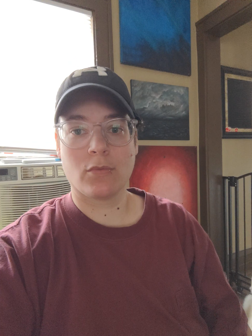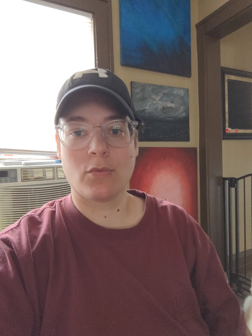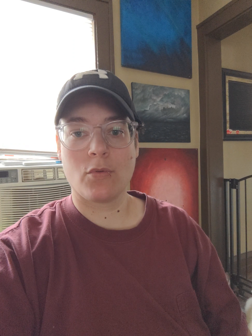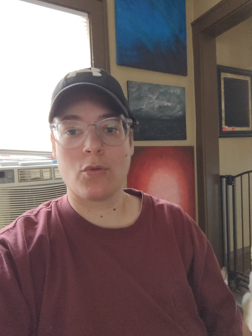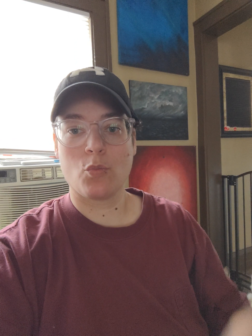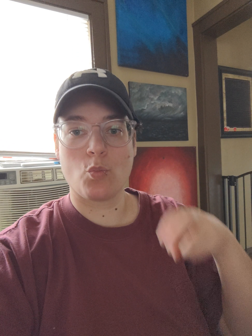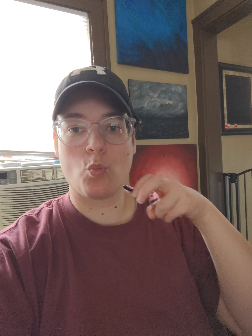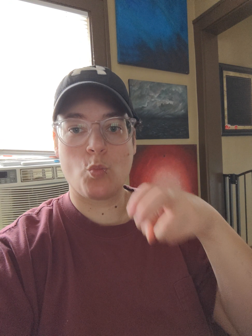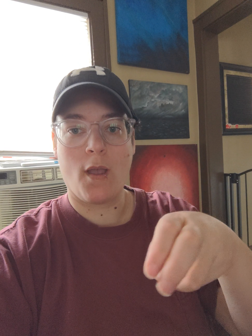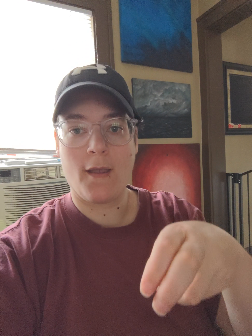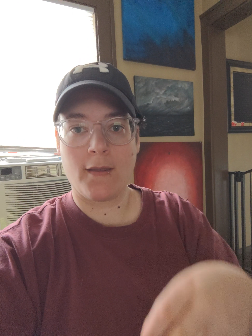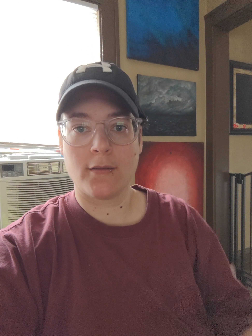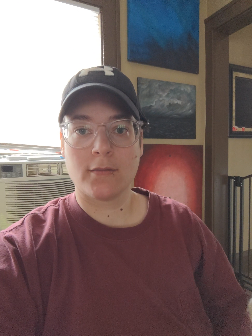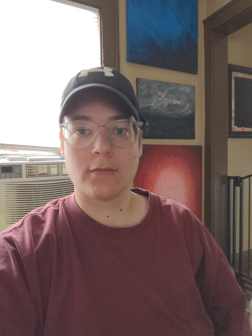ride